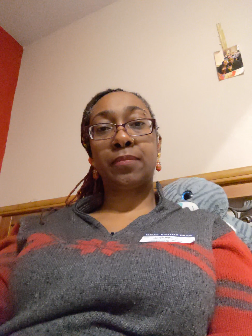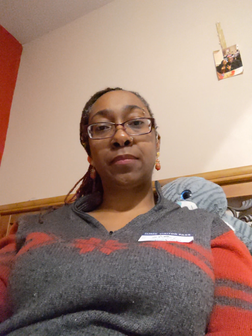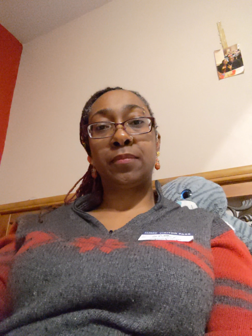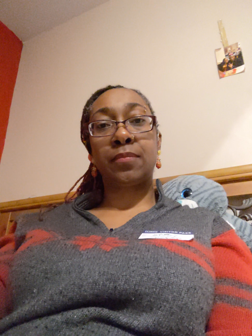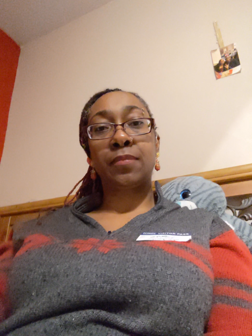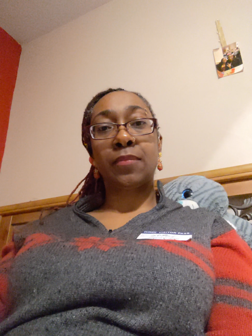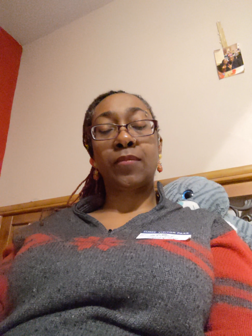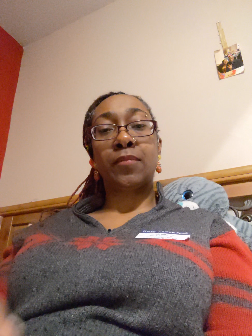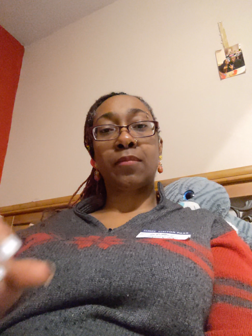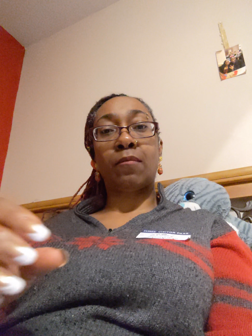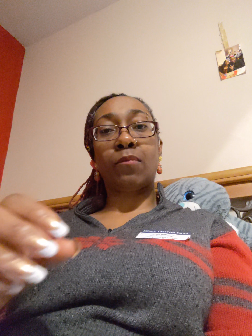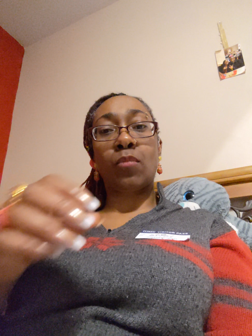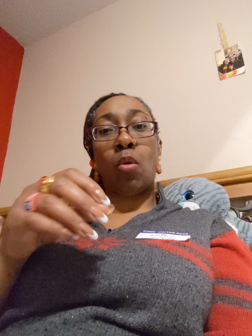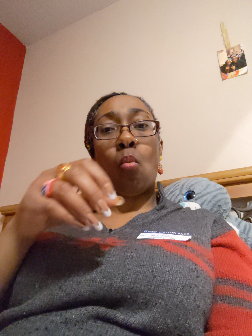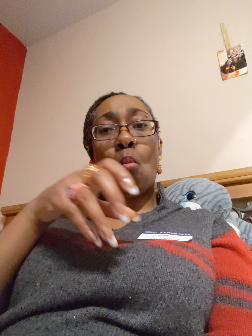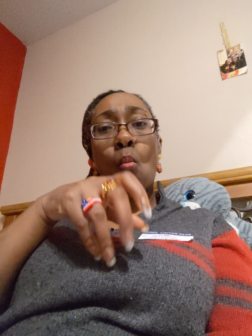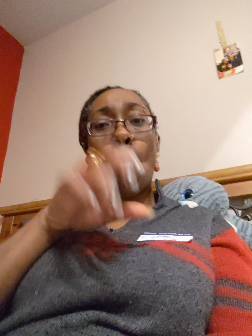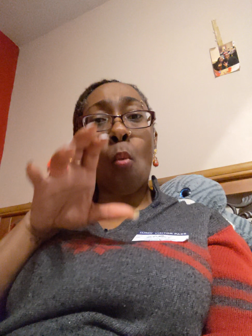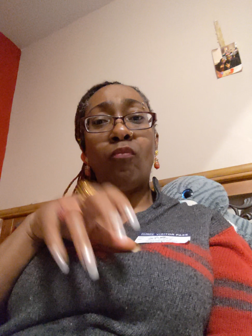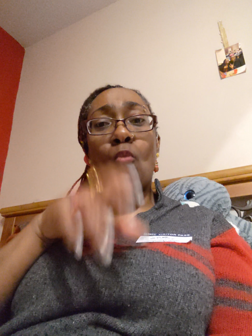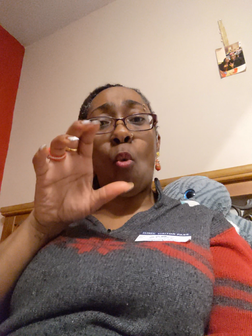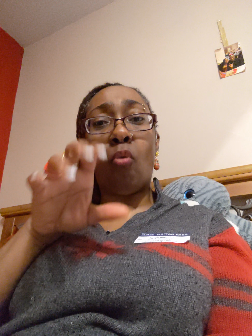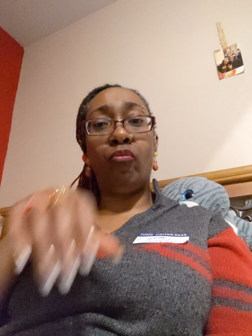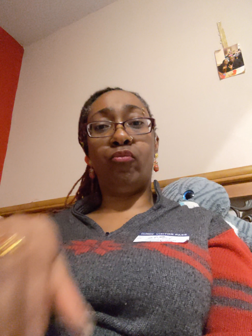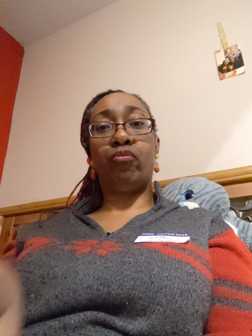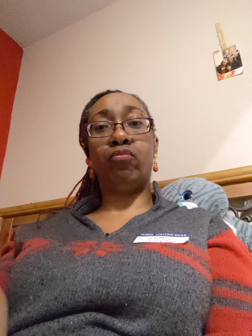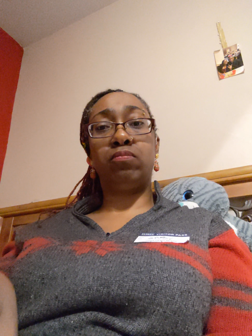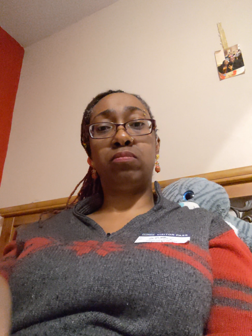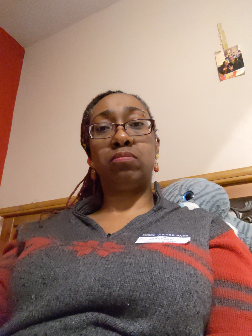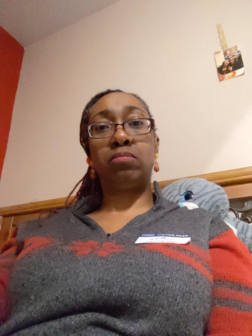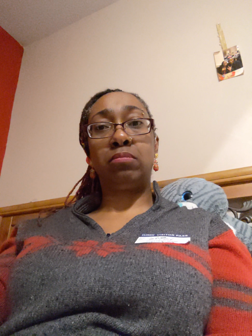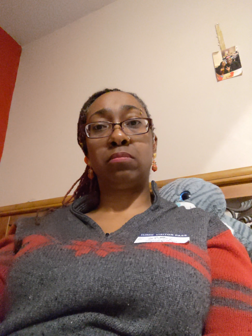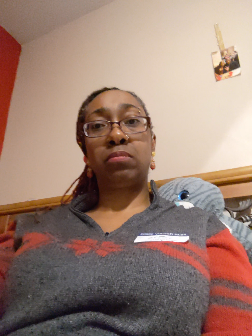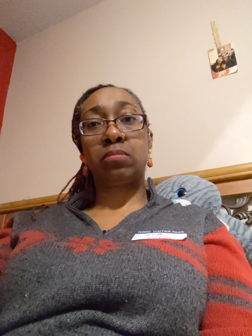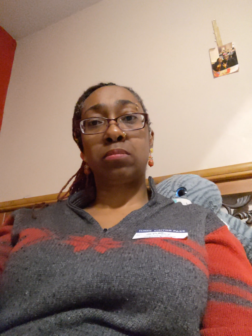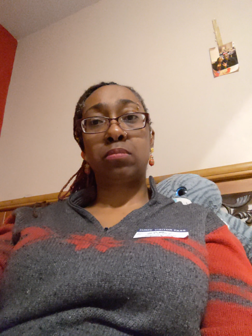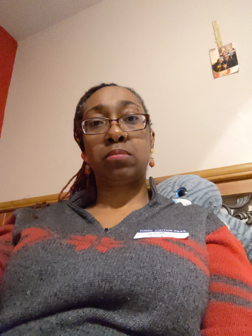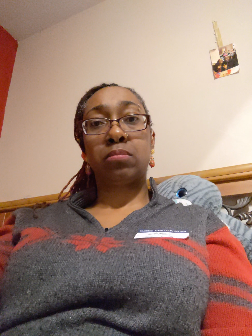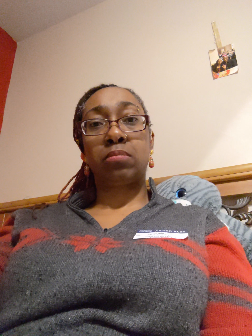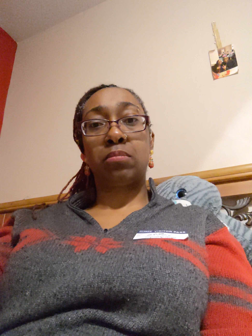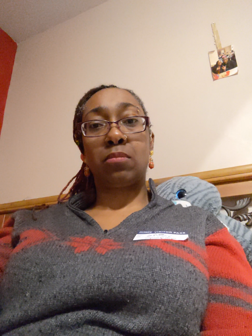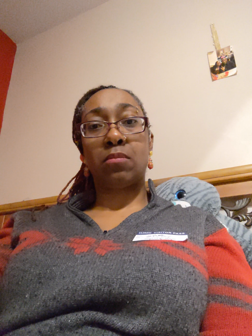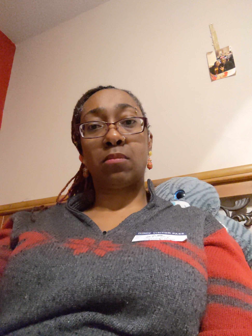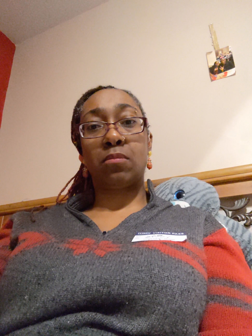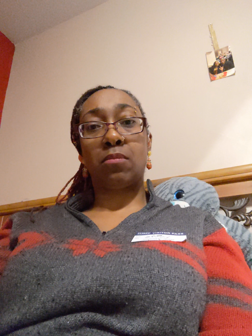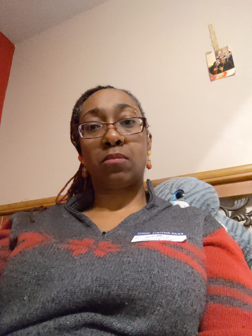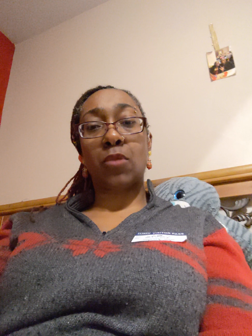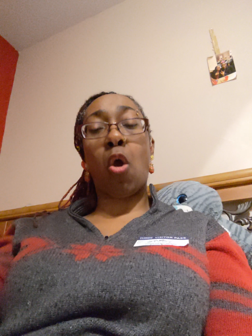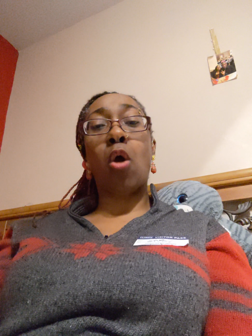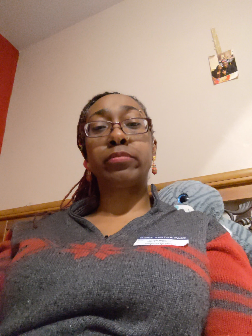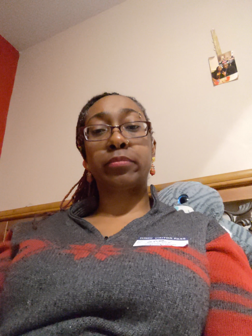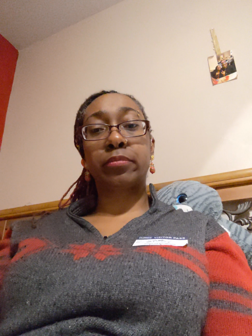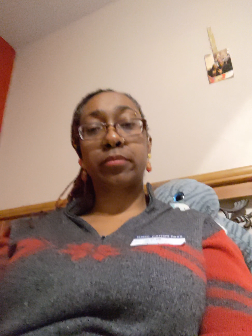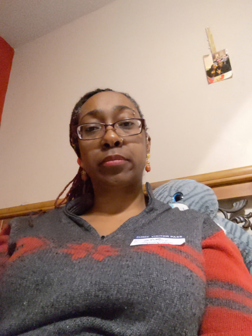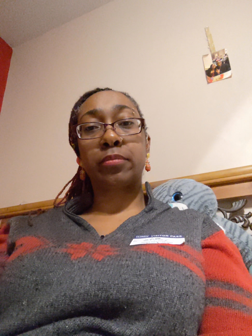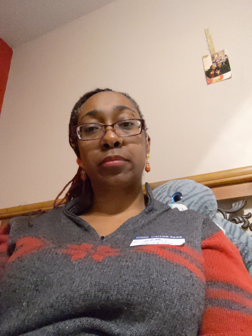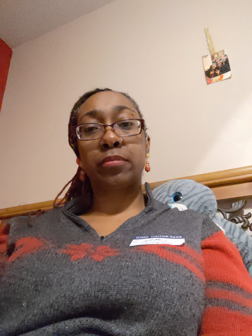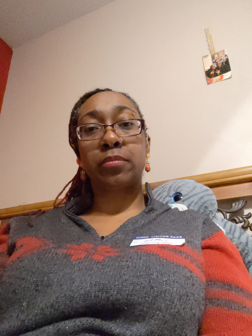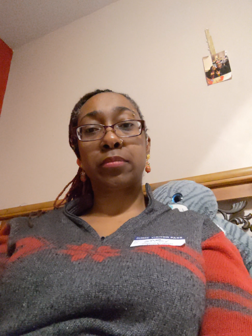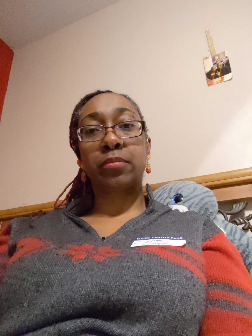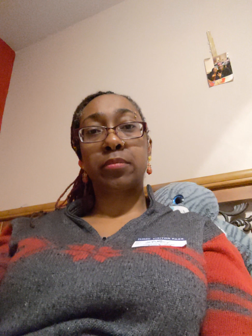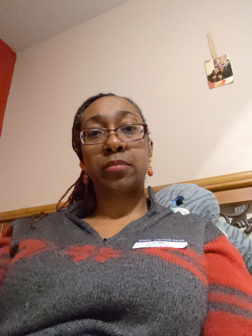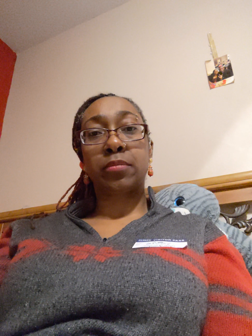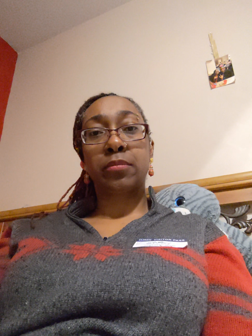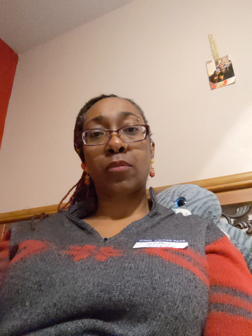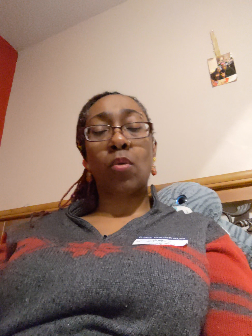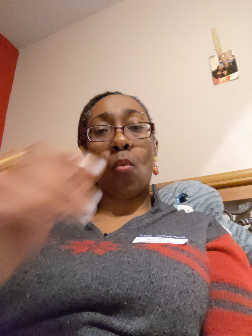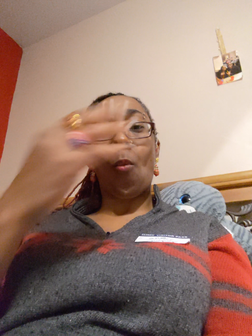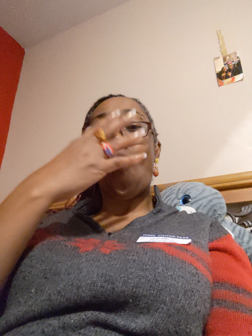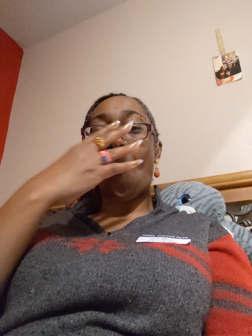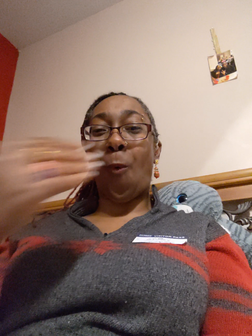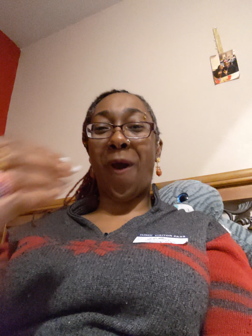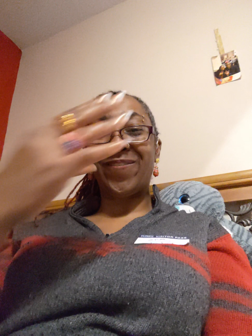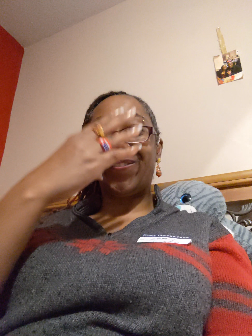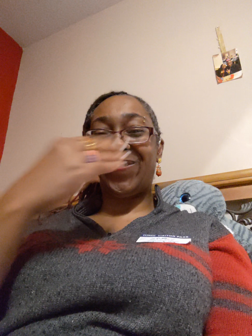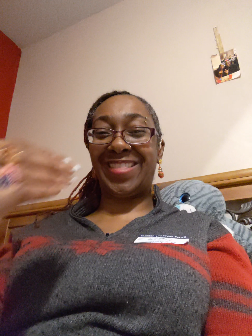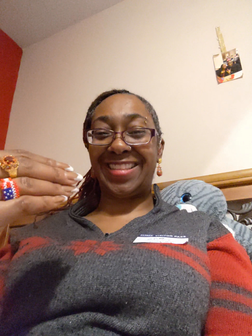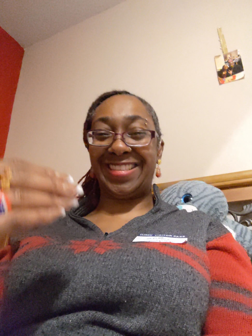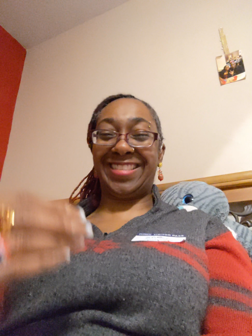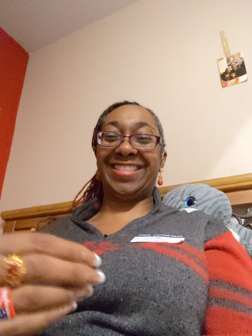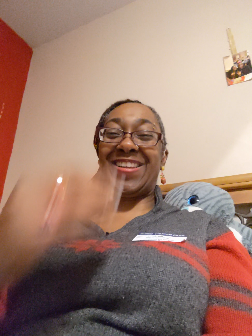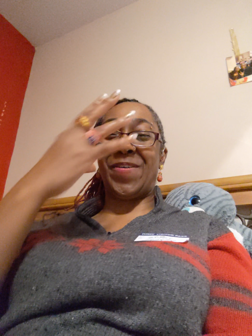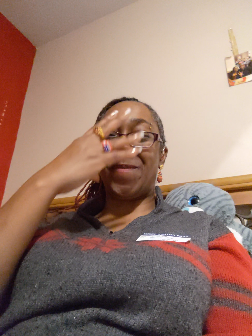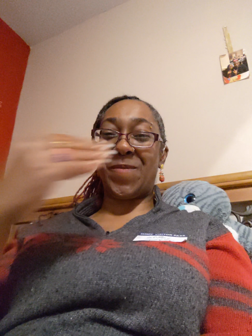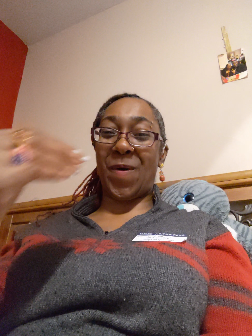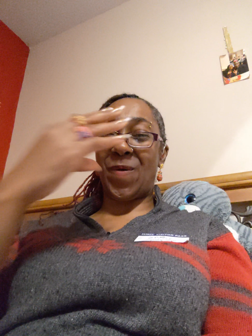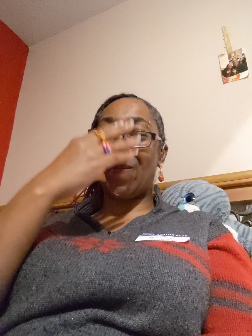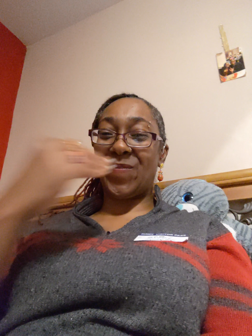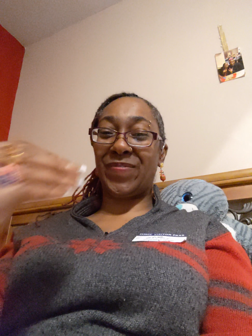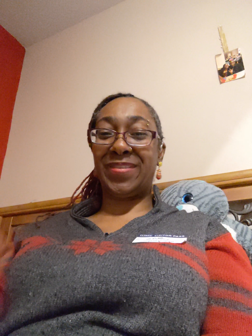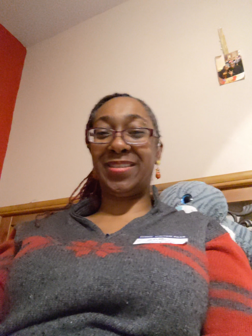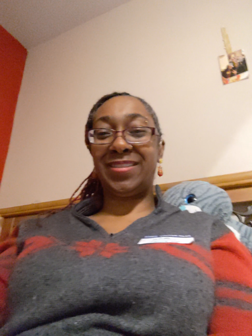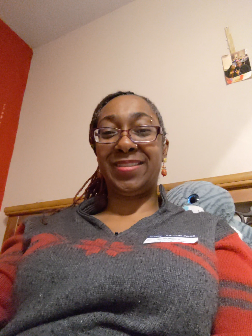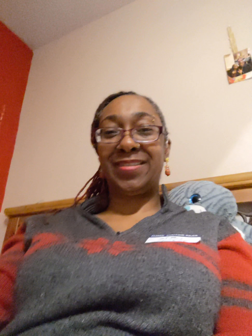wolf